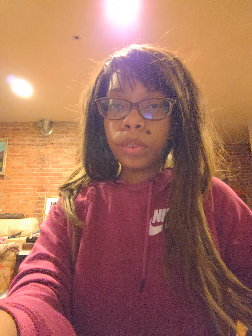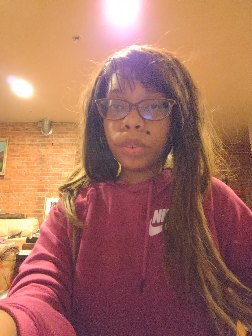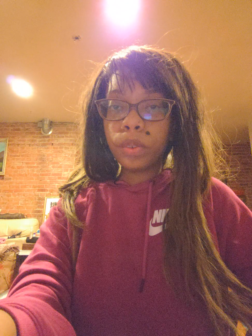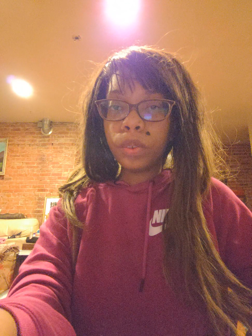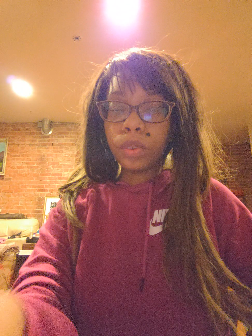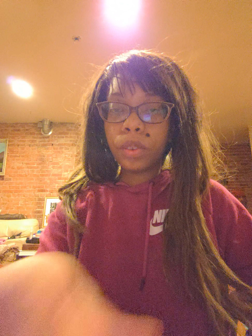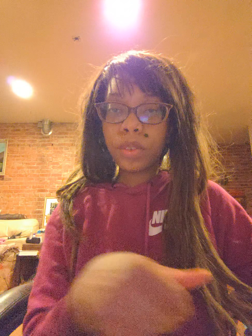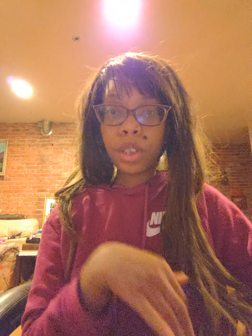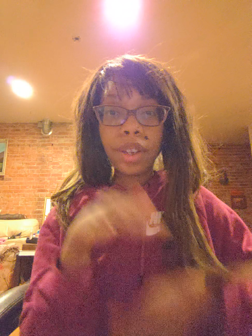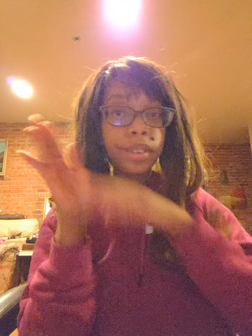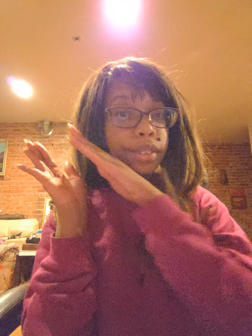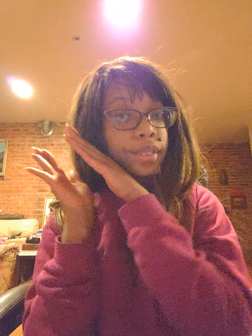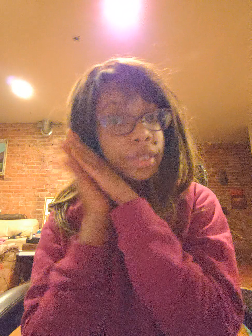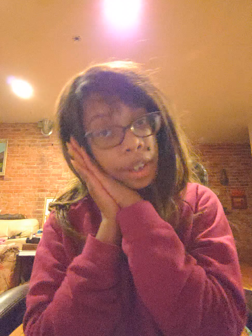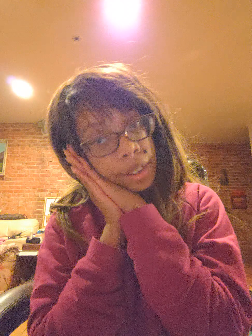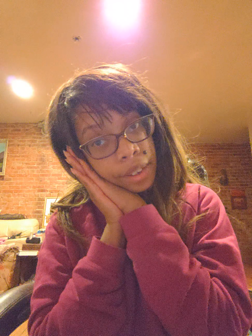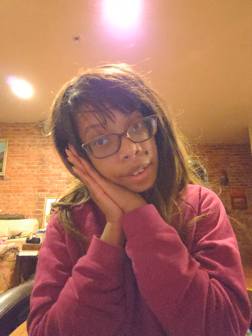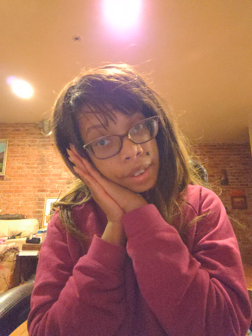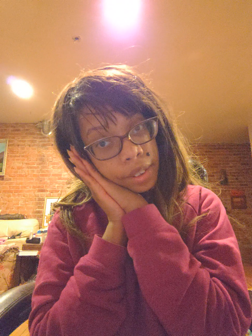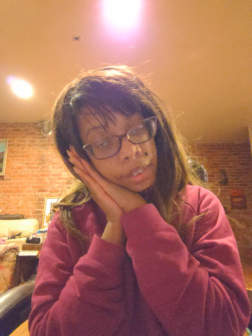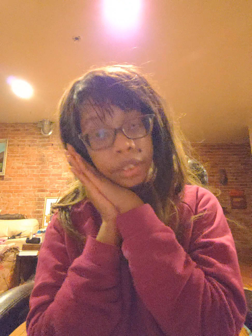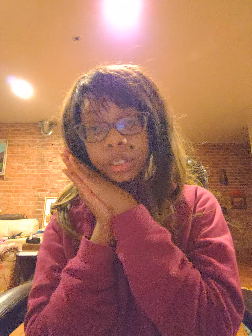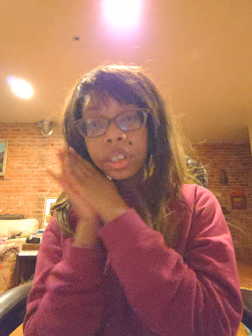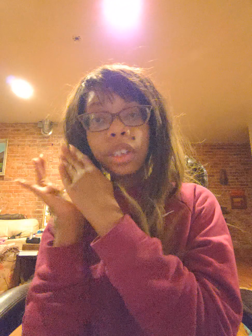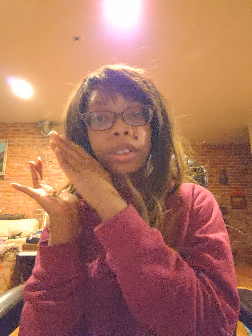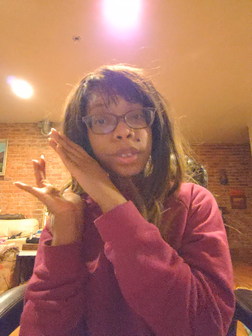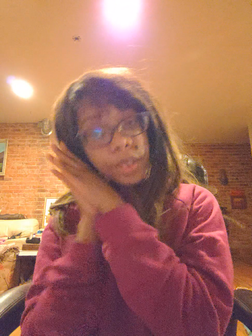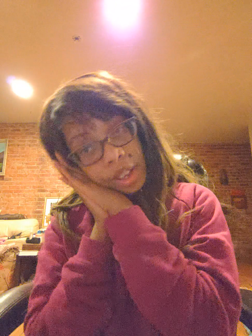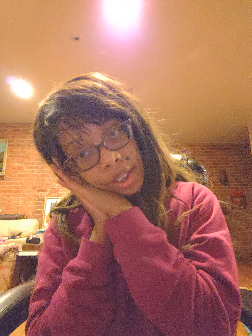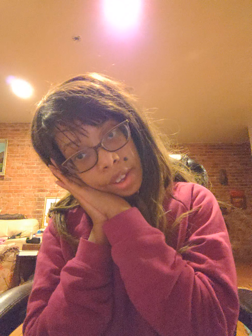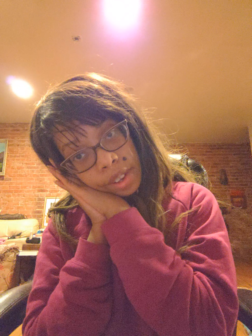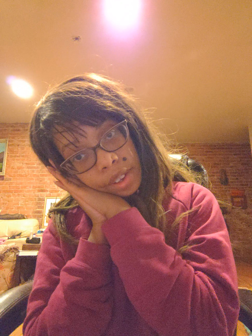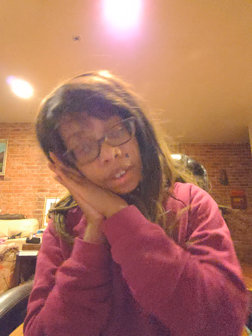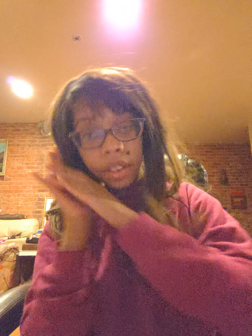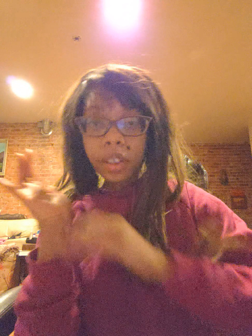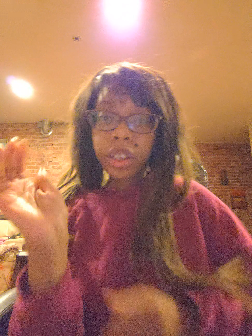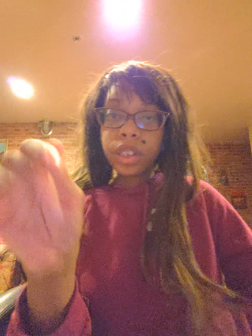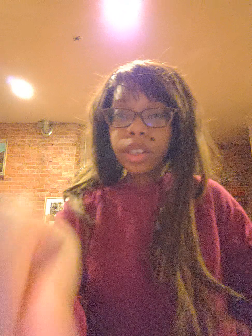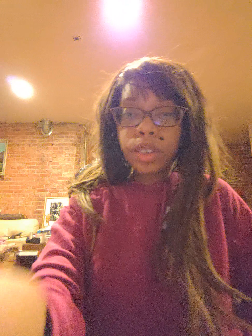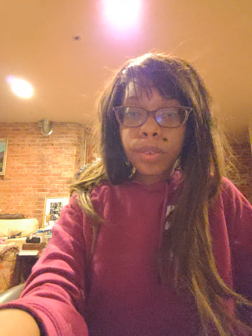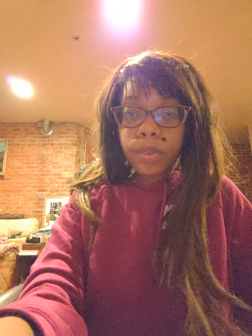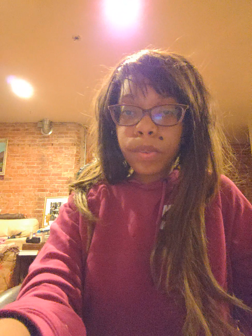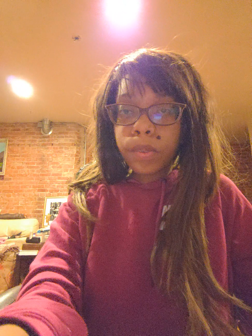bed